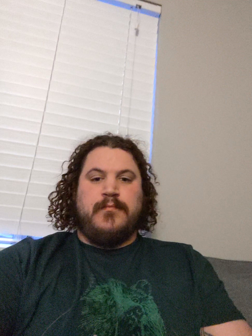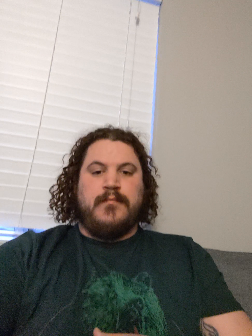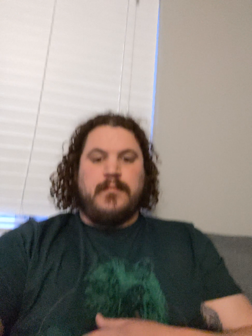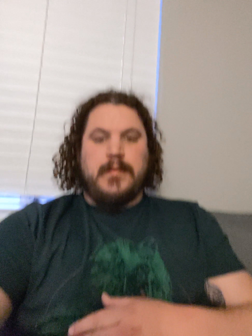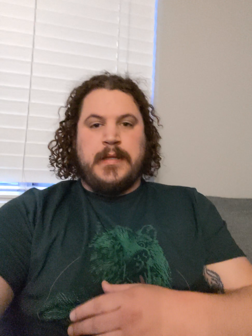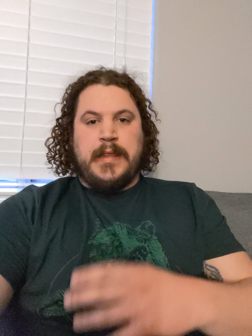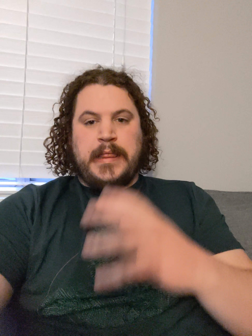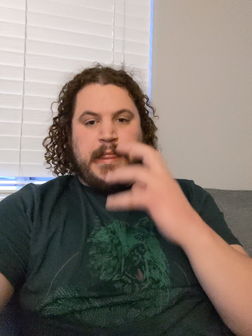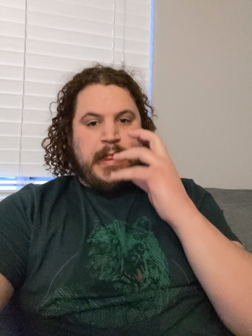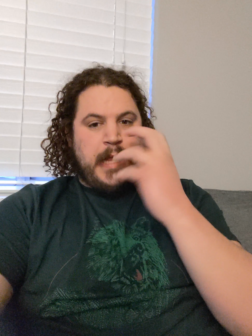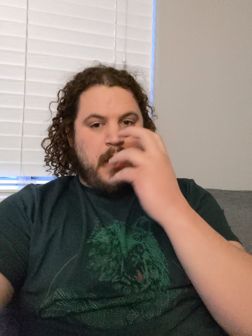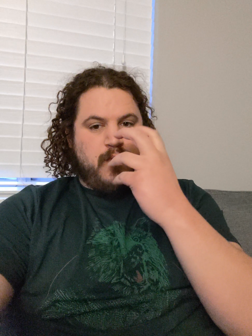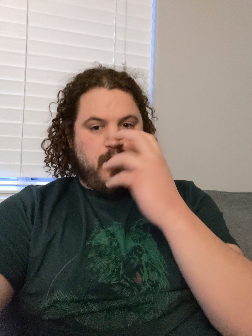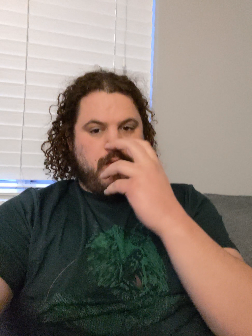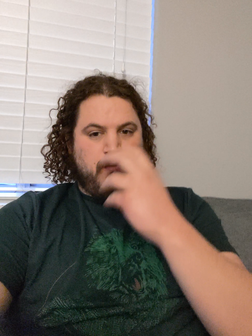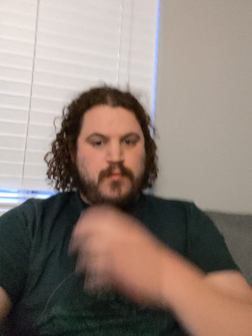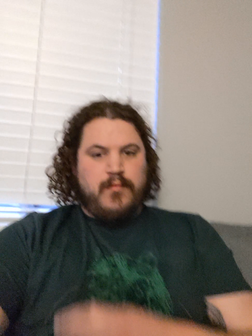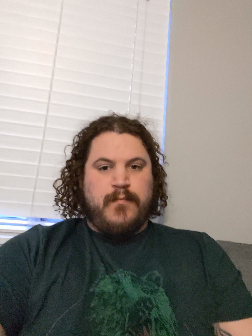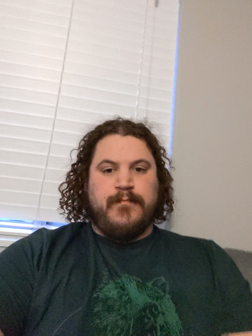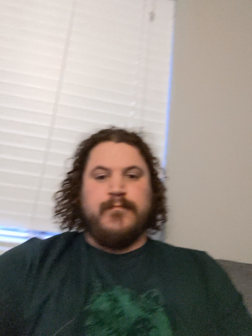clown